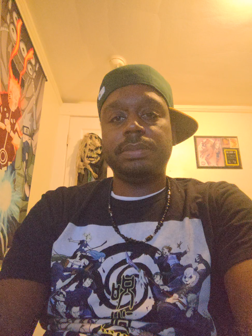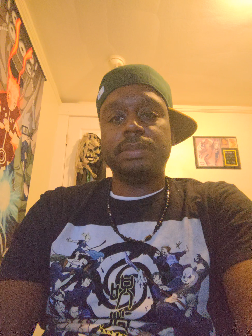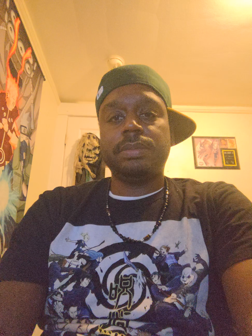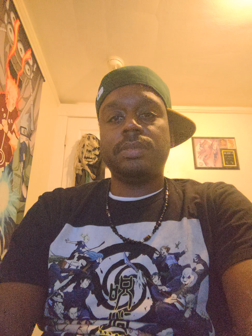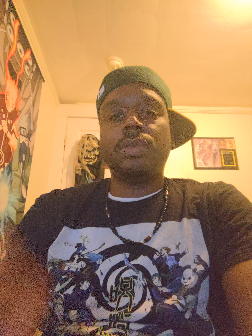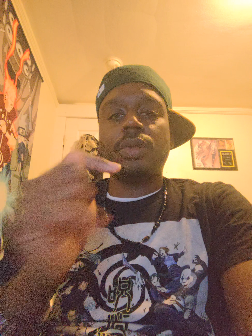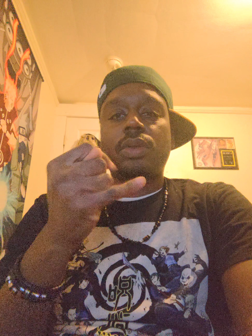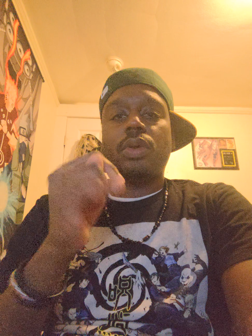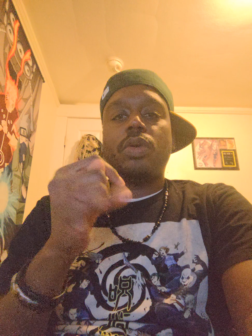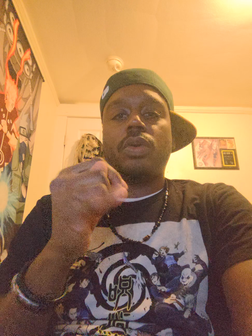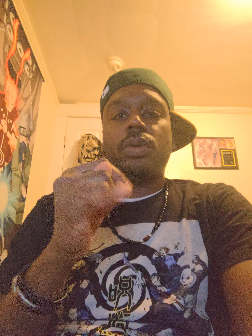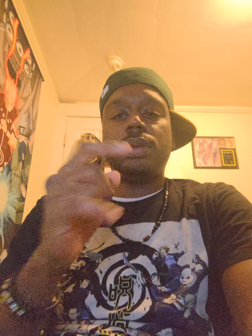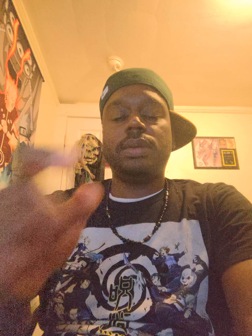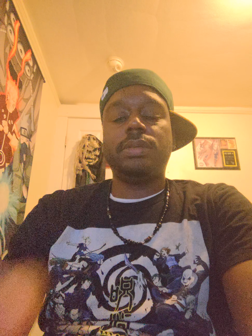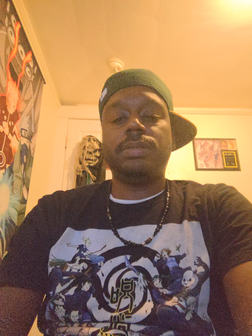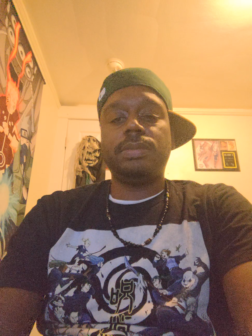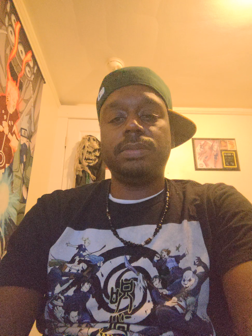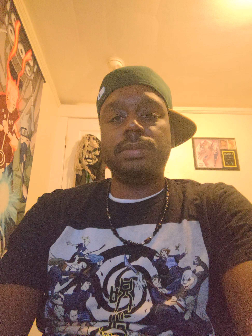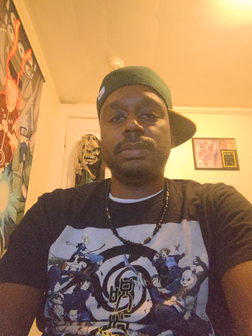toy